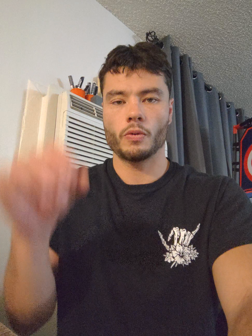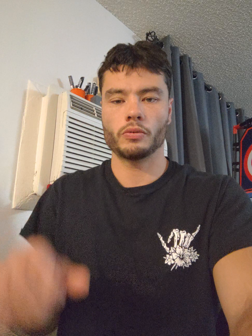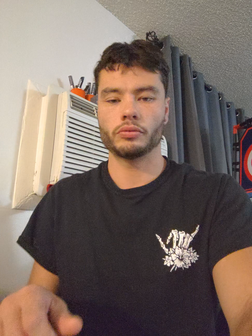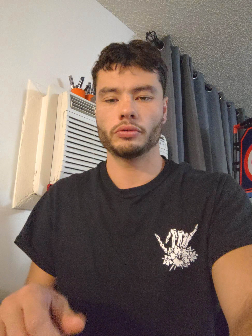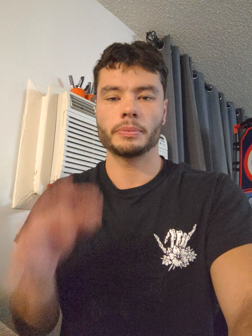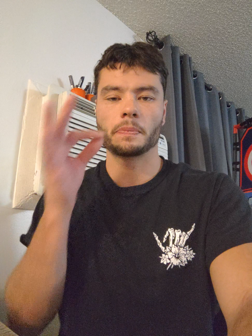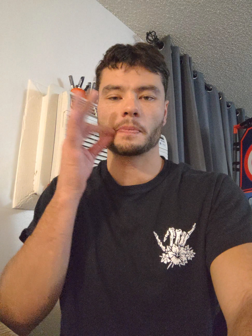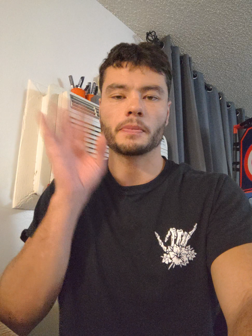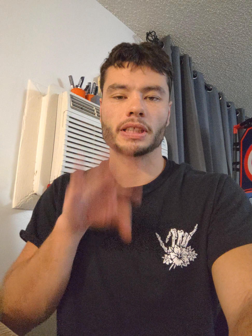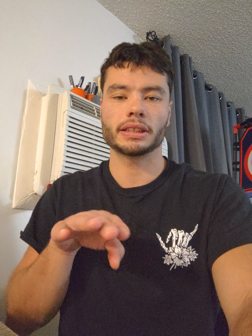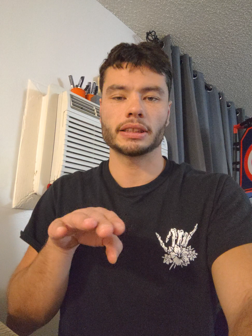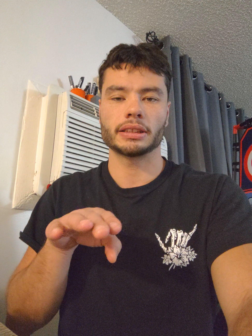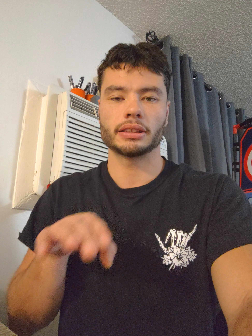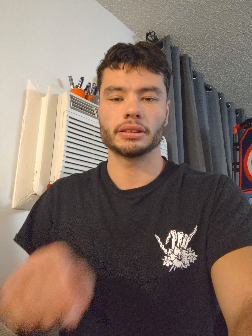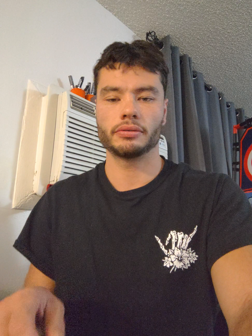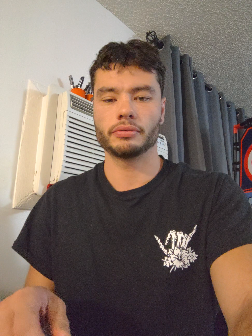bee